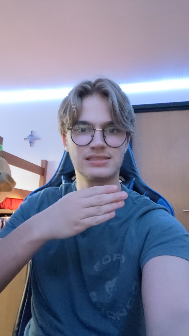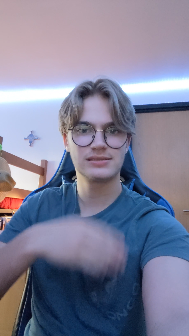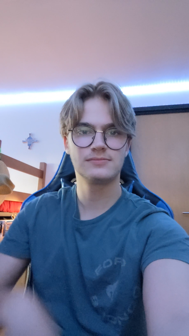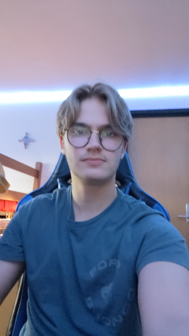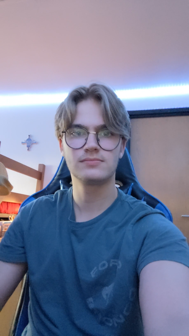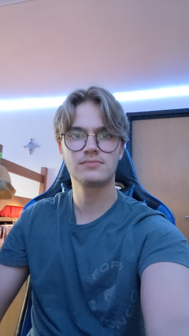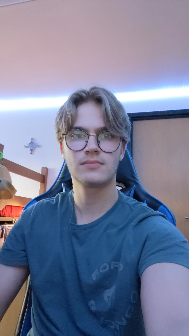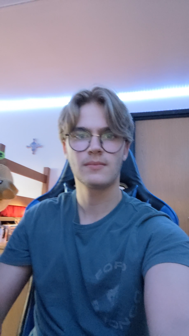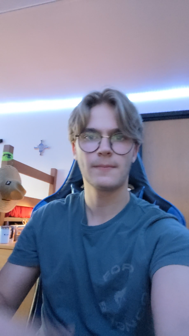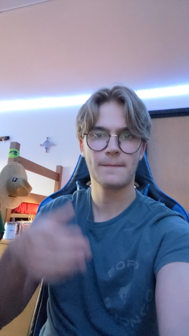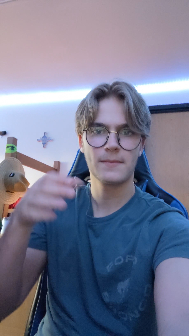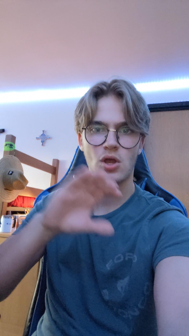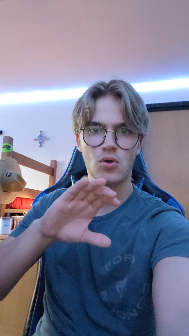pour